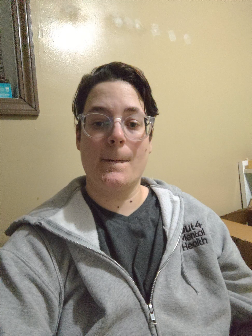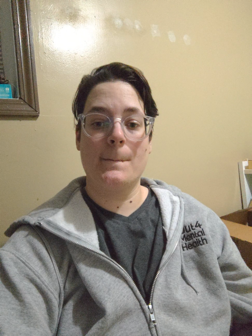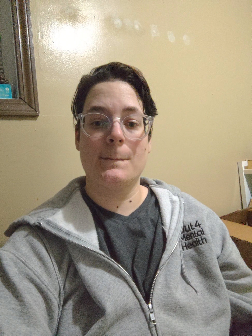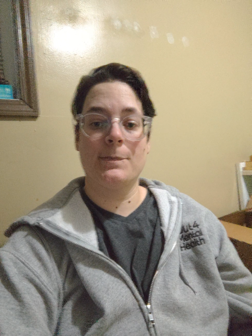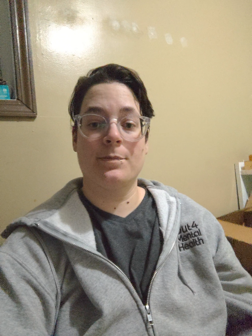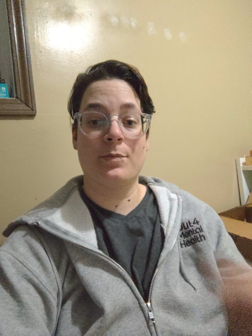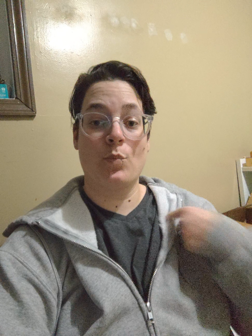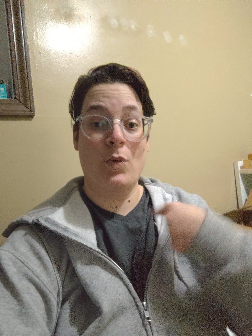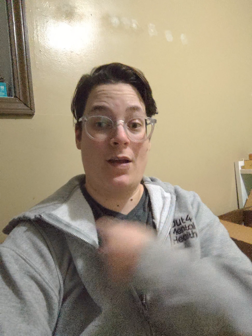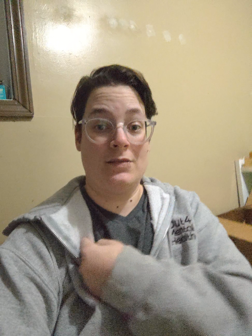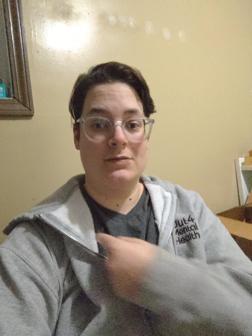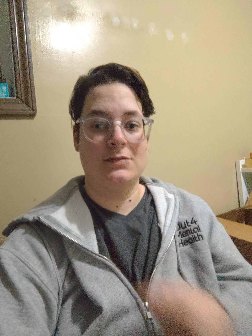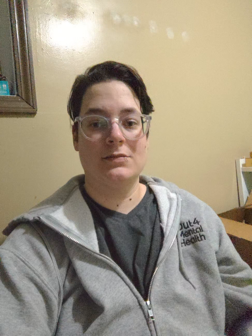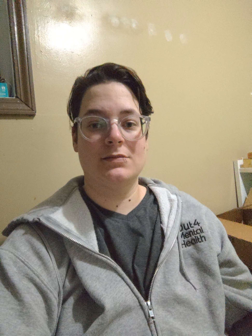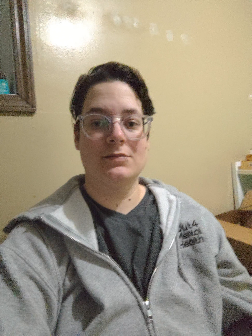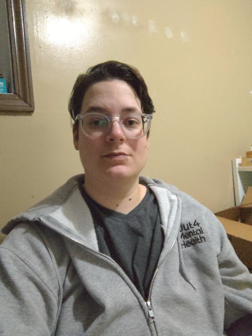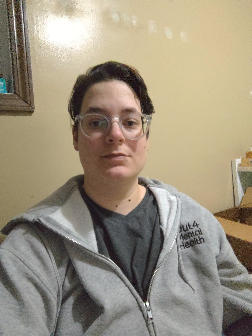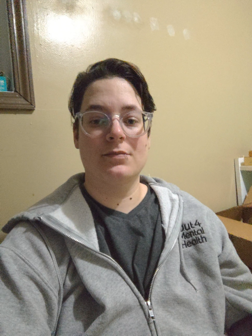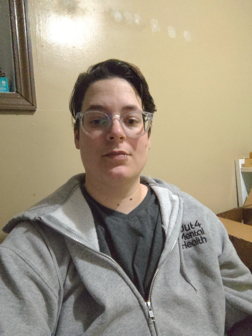we